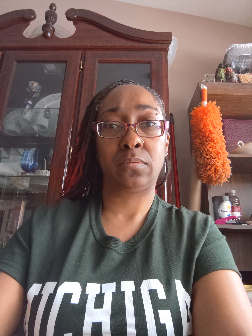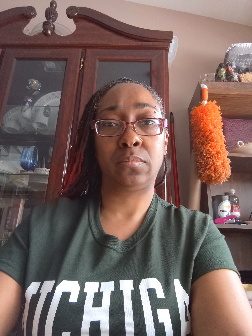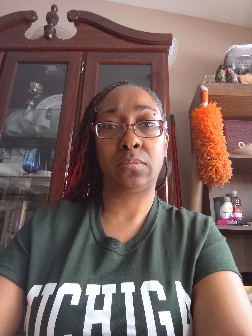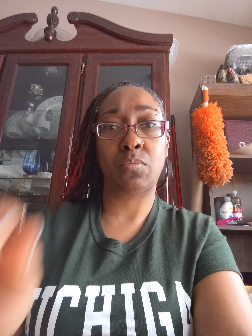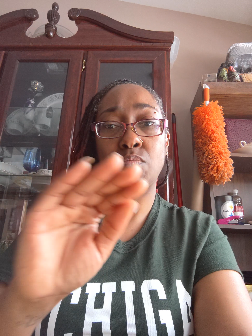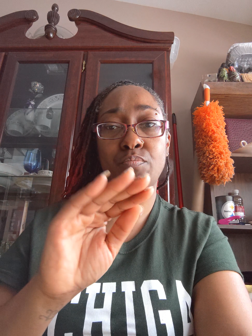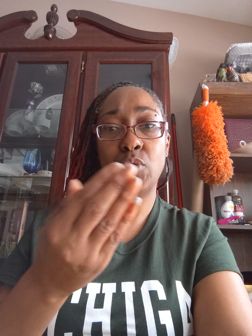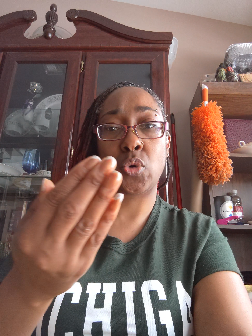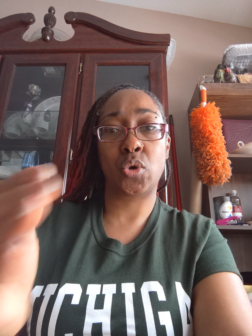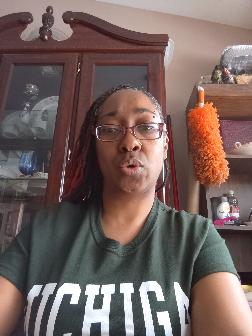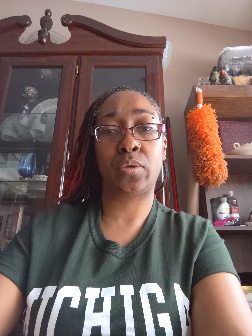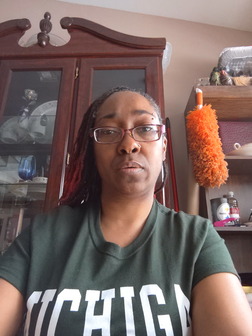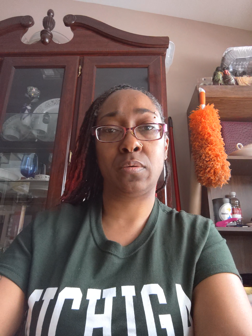book